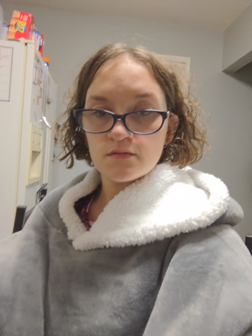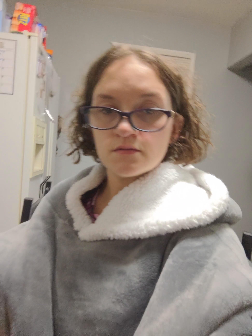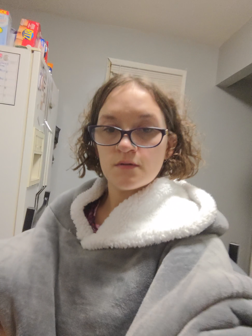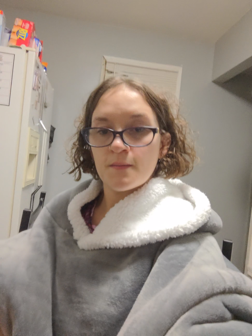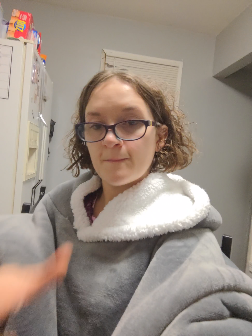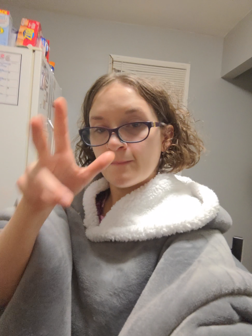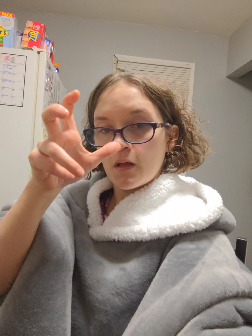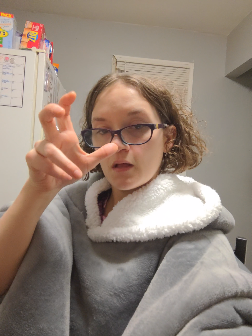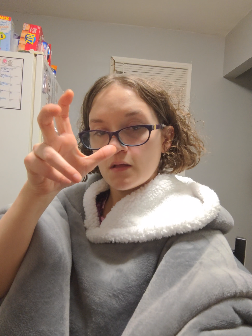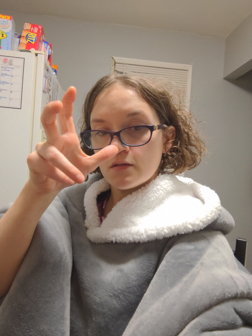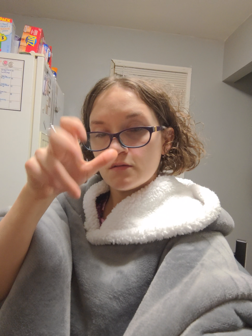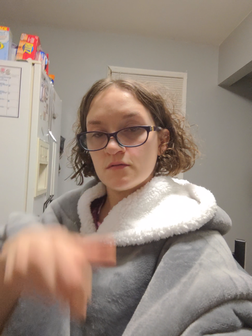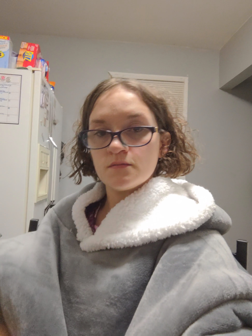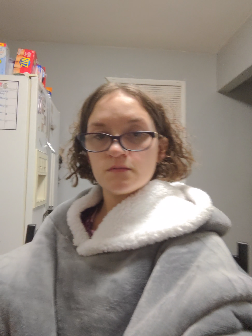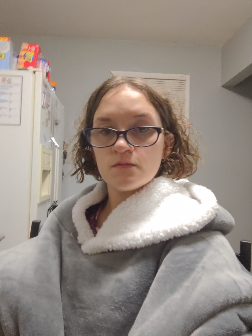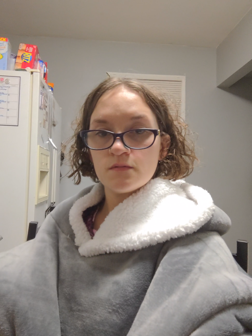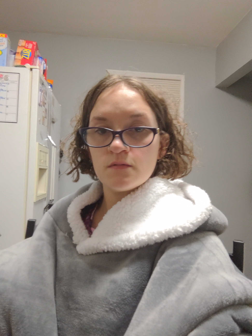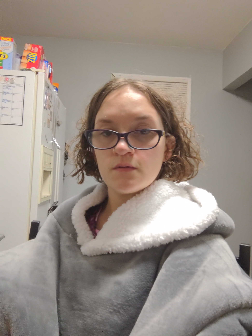bug